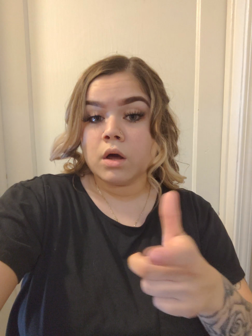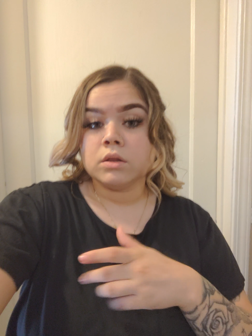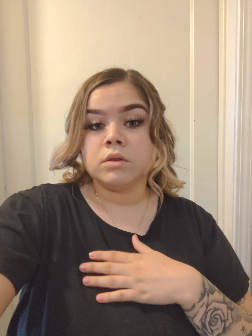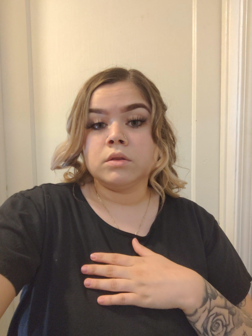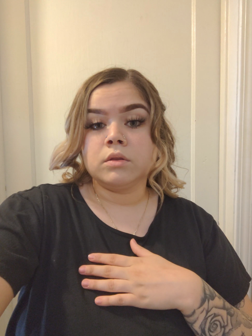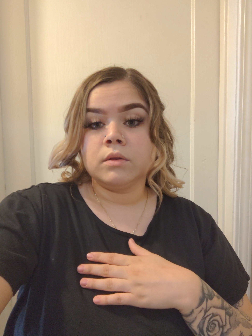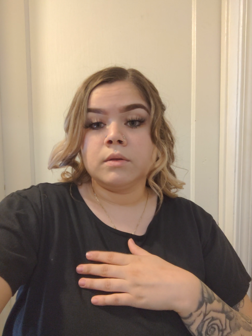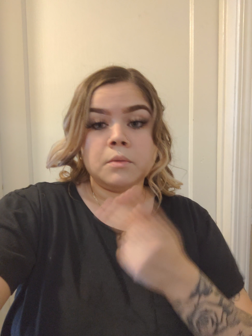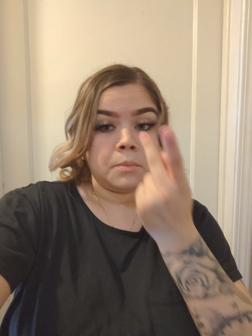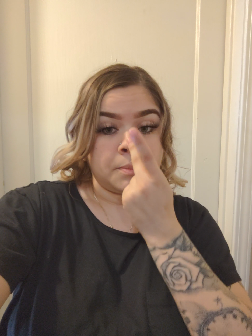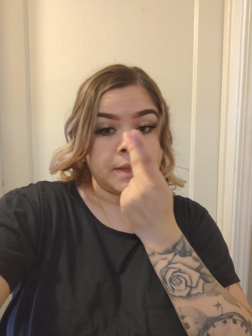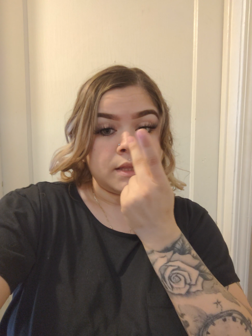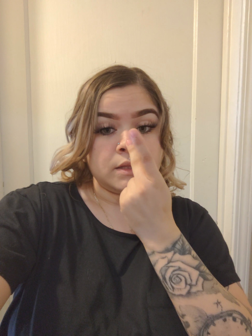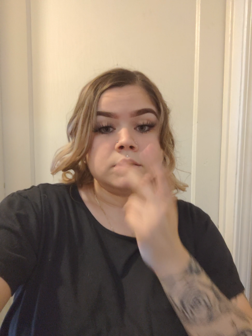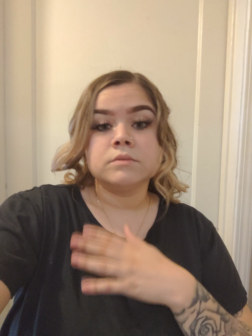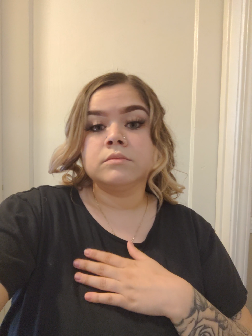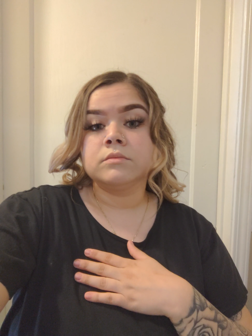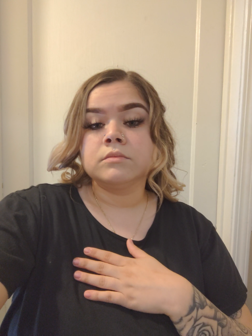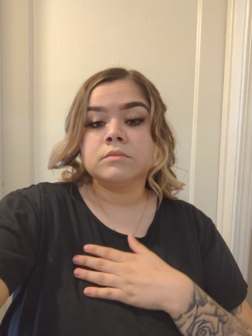penis